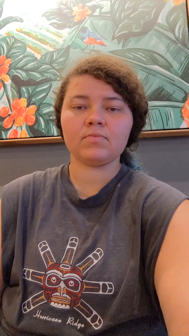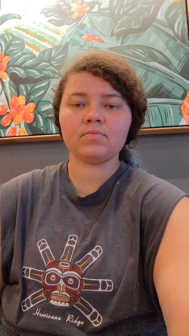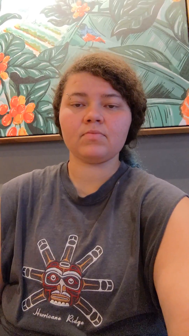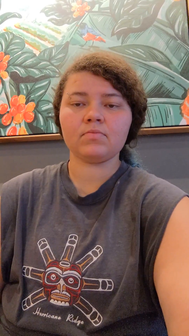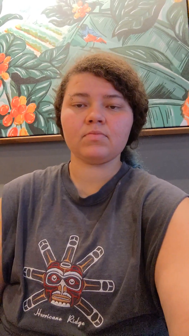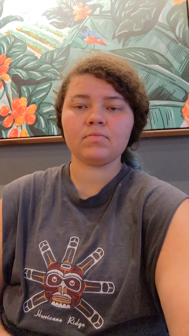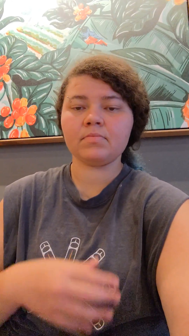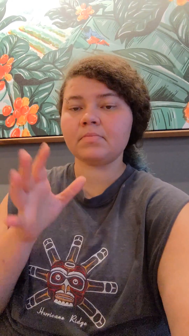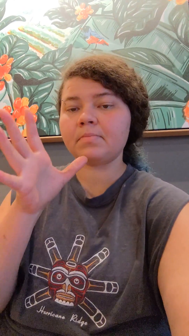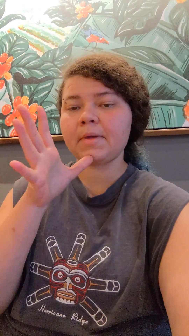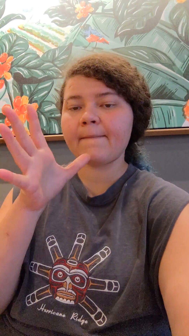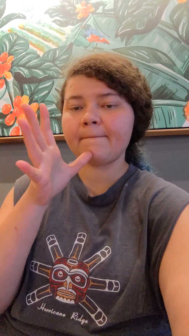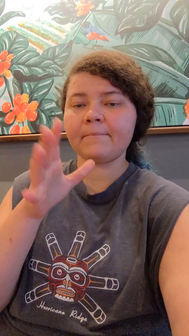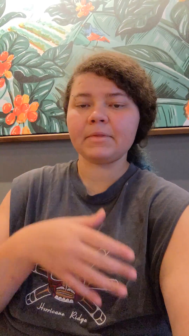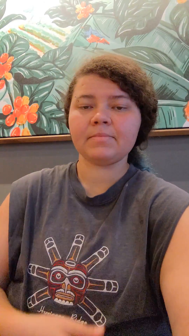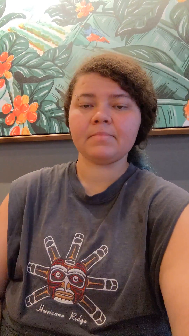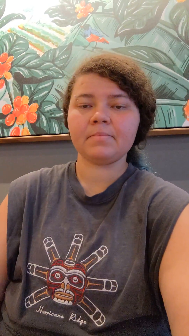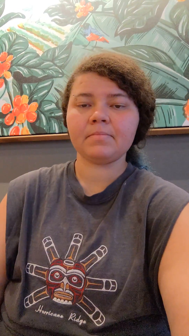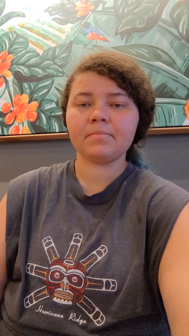mommy